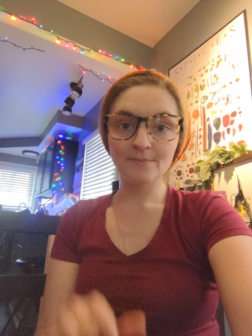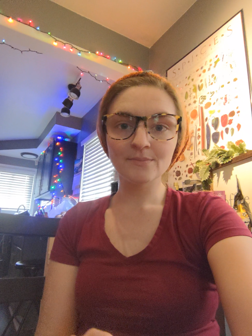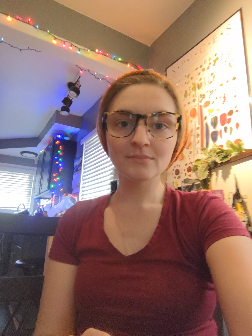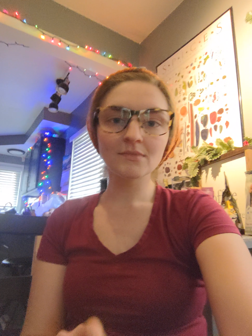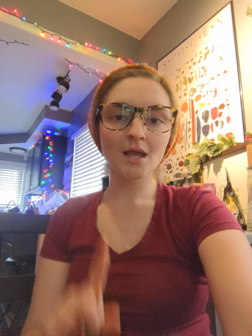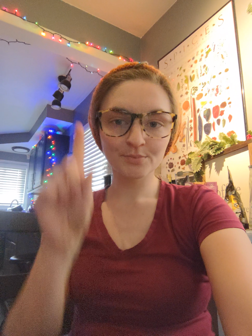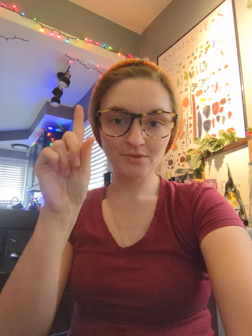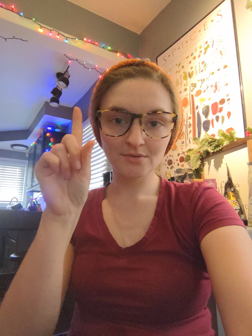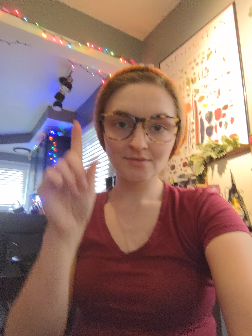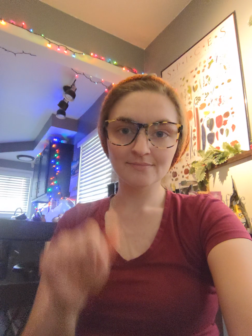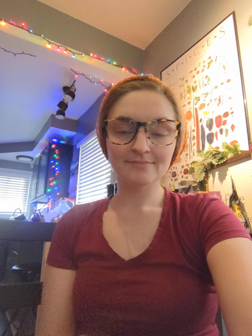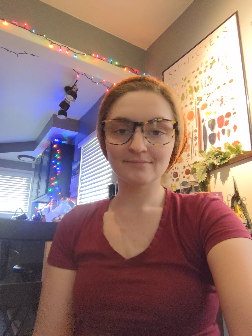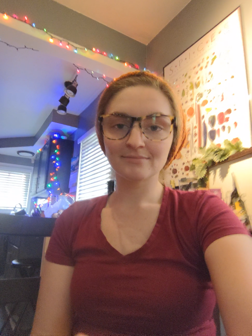up